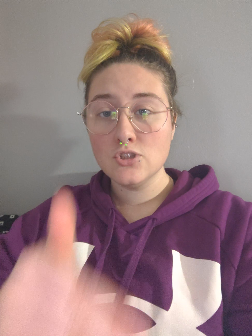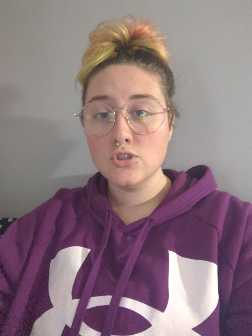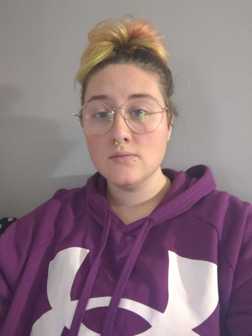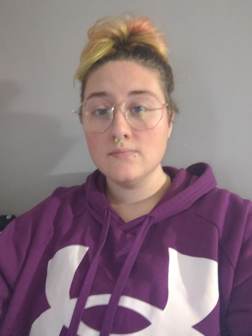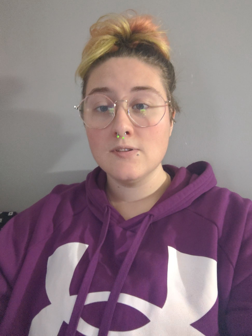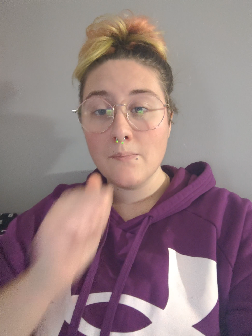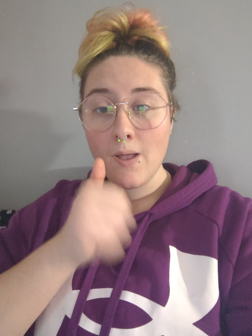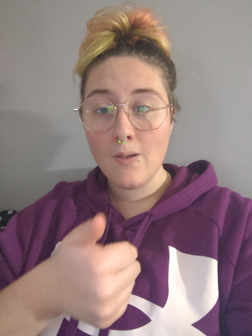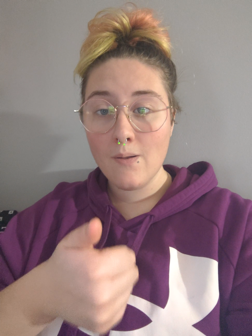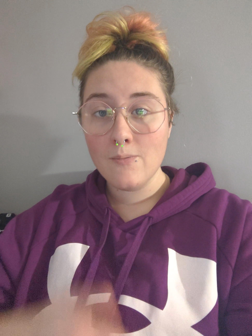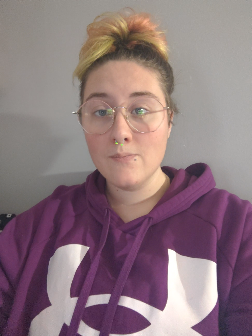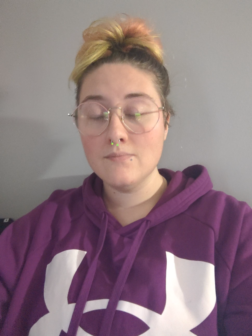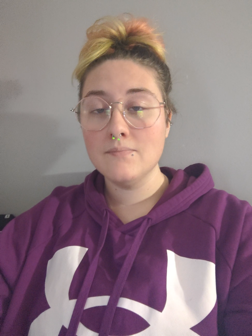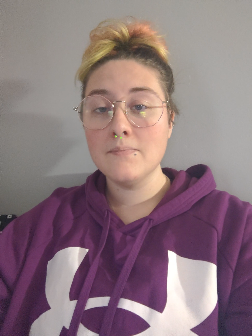tomorrow